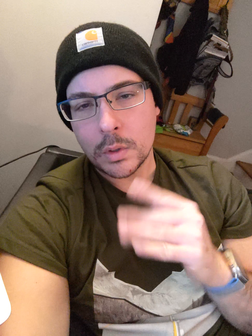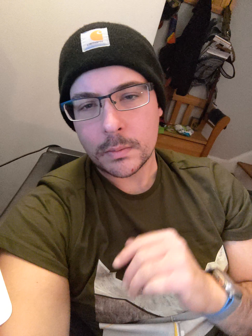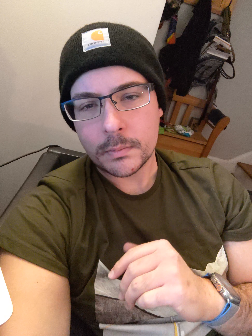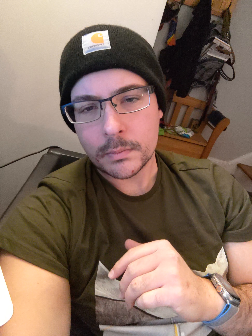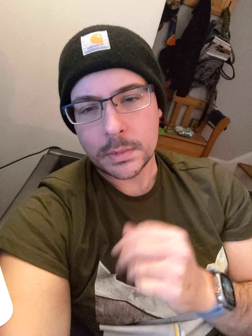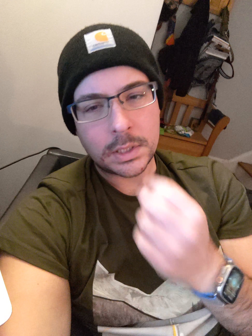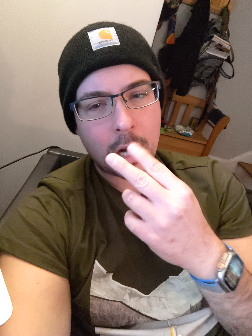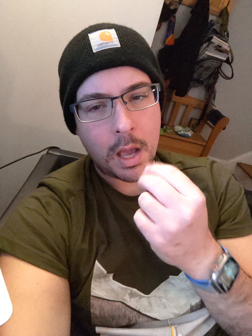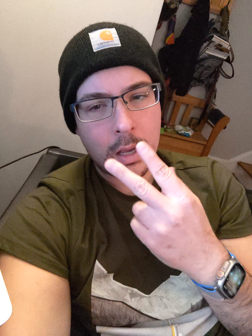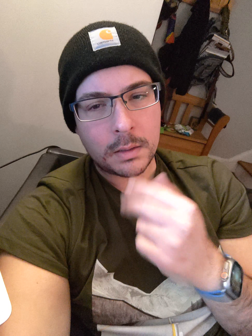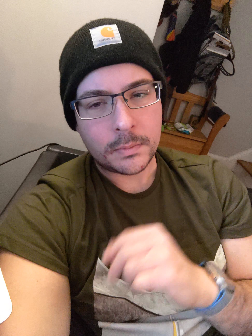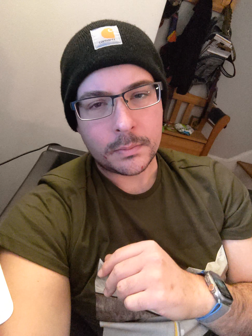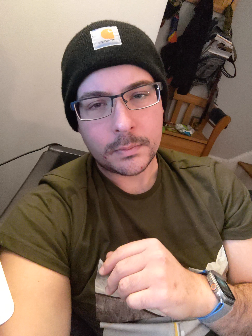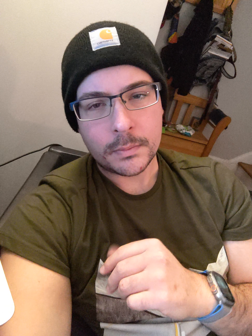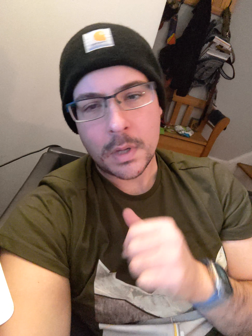snack